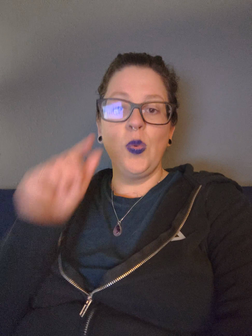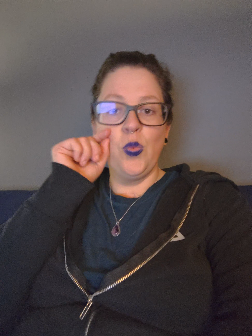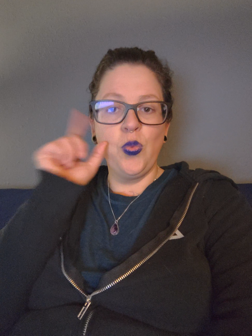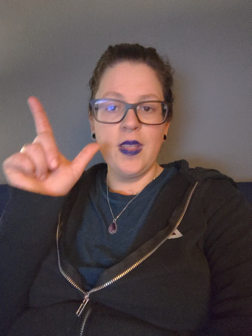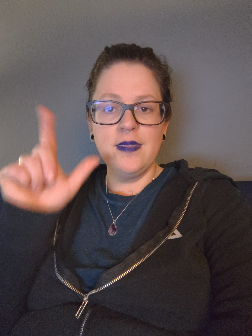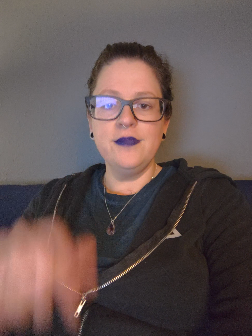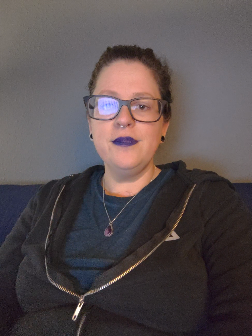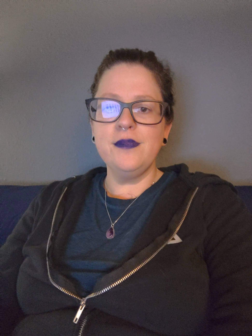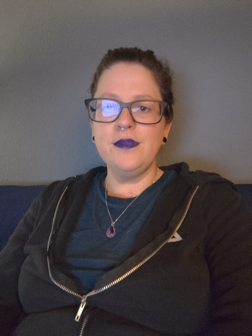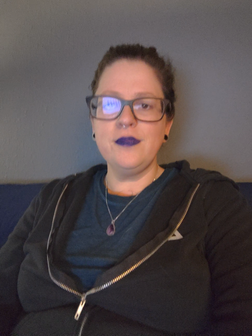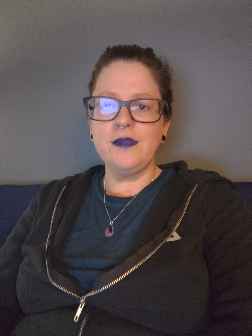wake